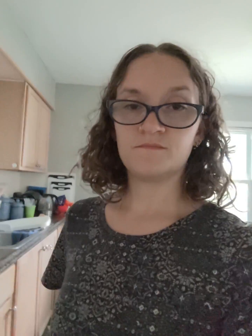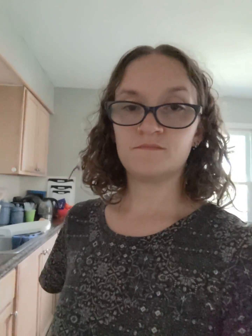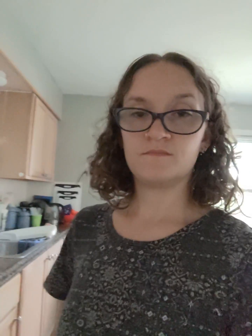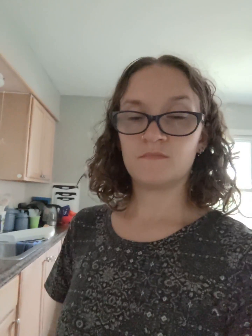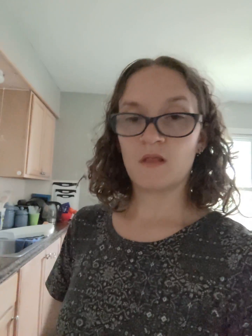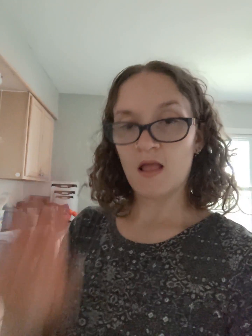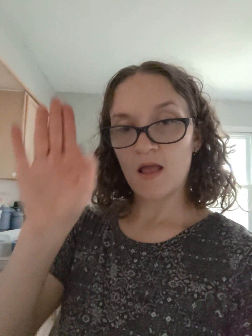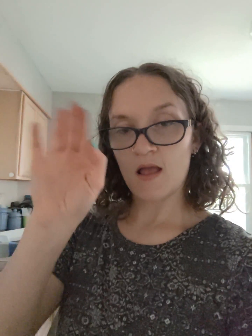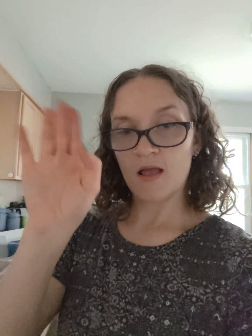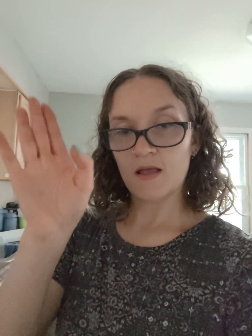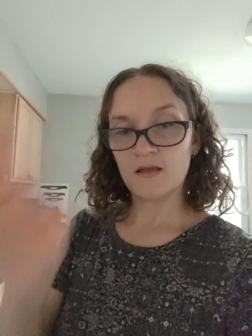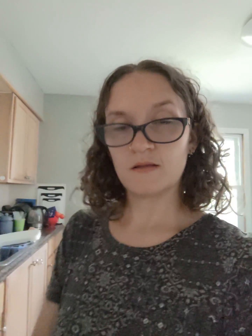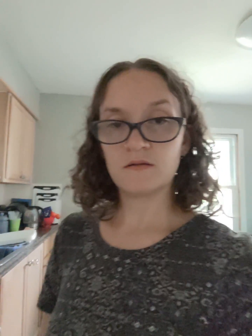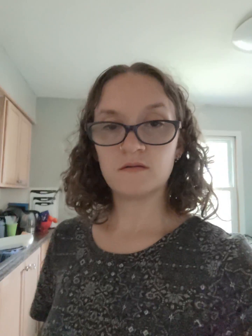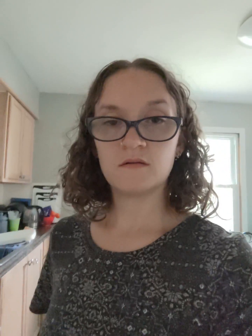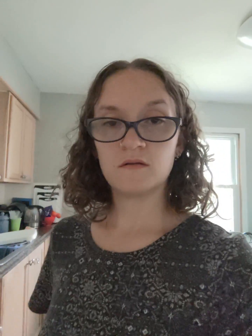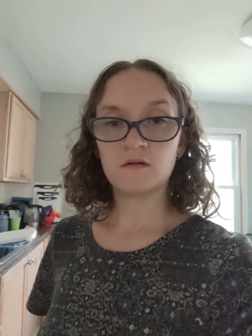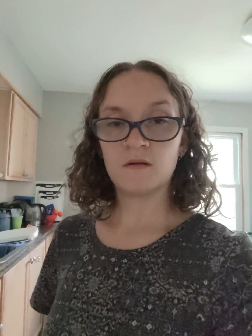hi